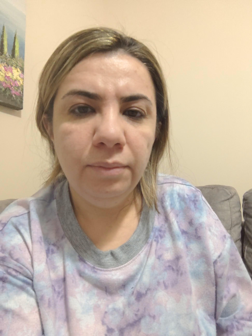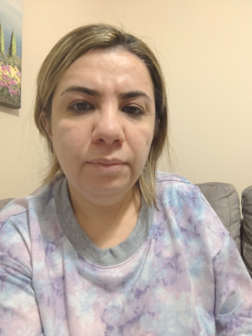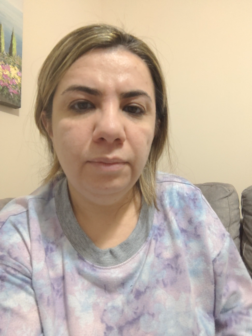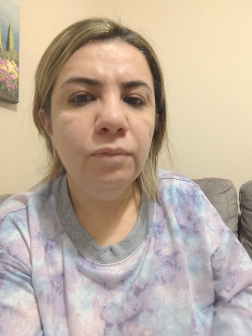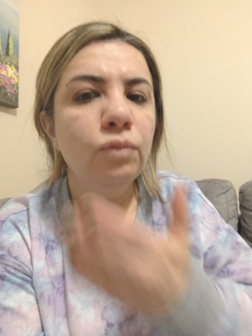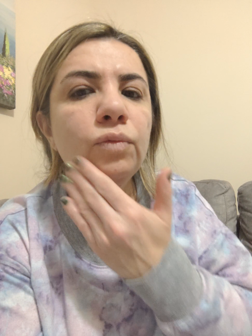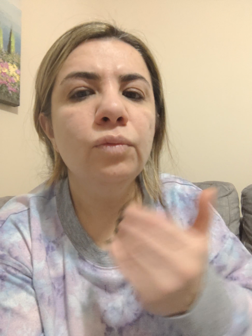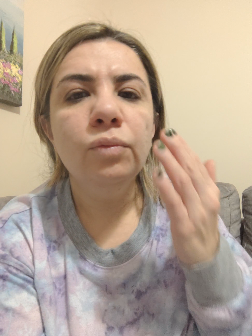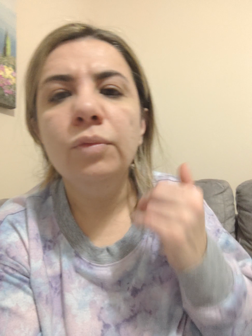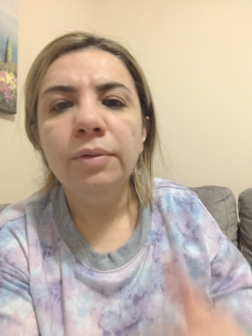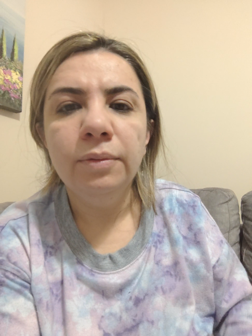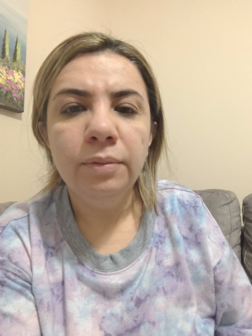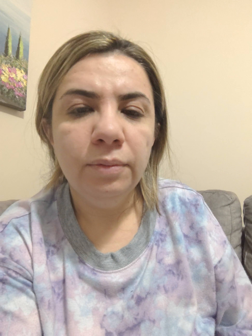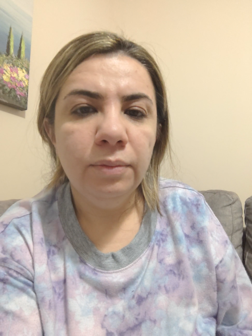napkin